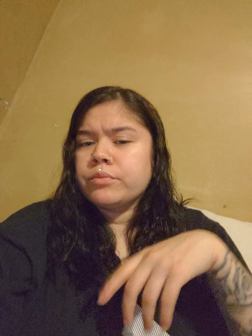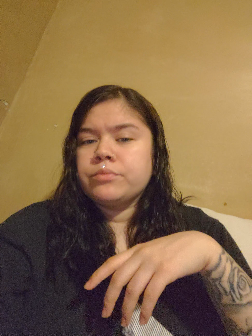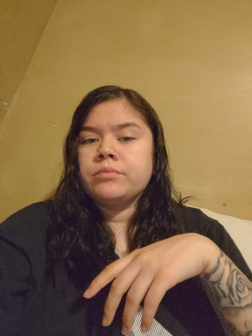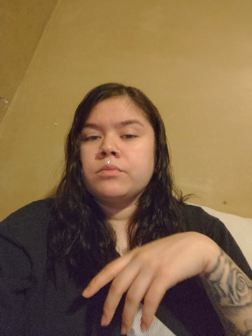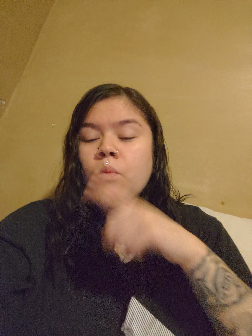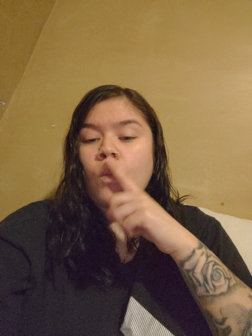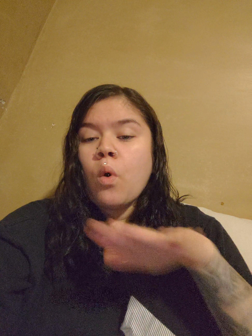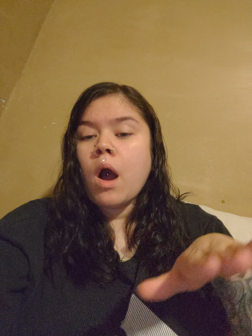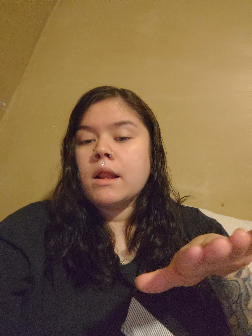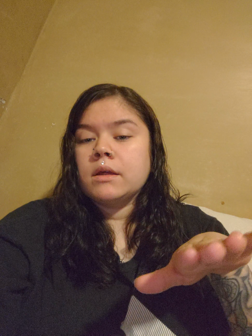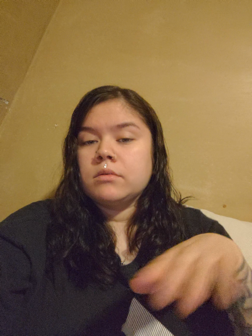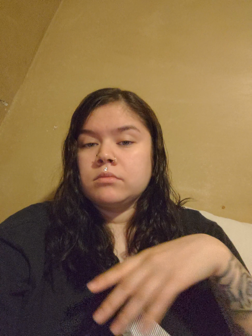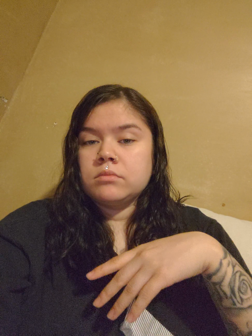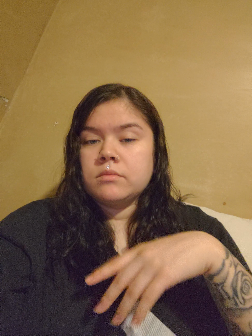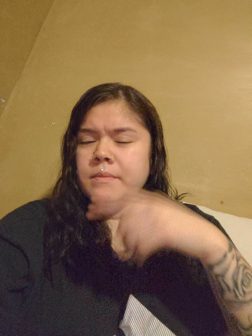quiet